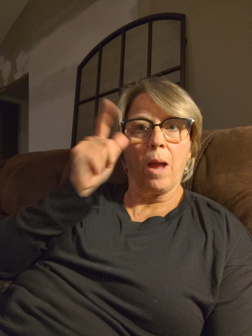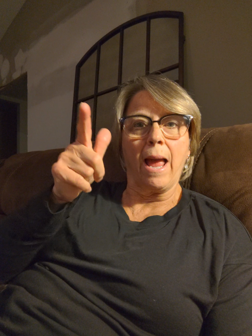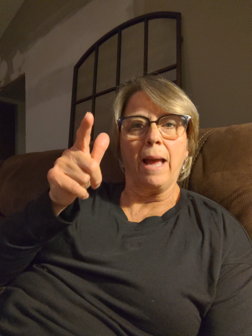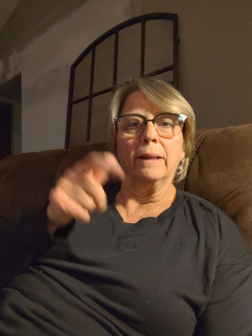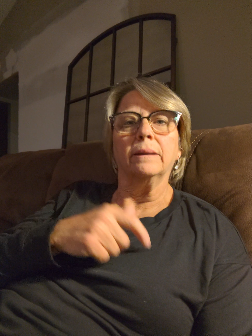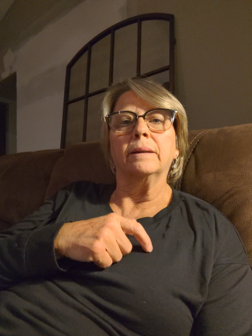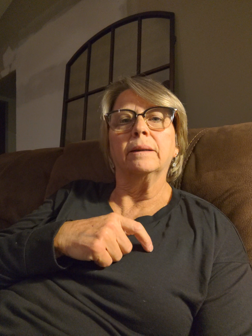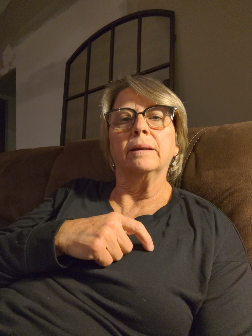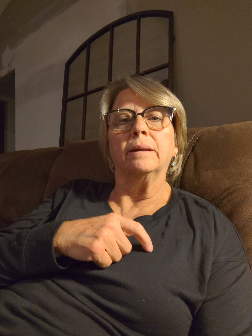wake